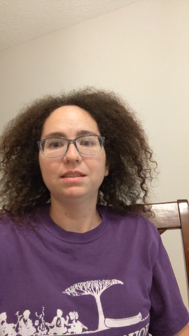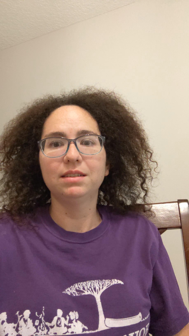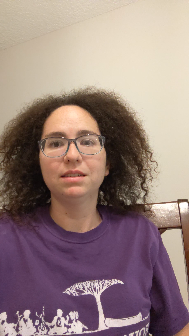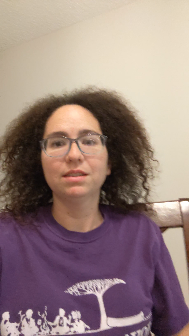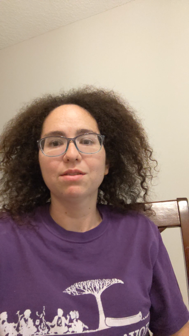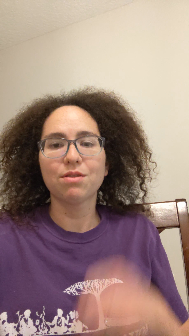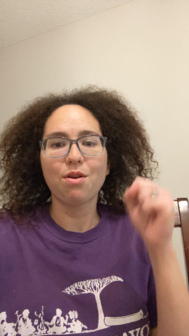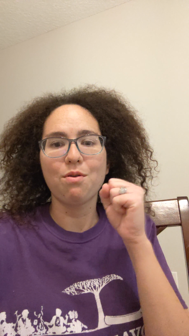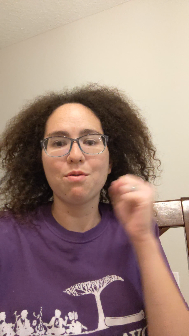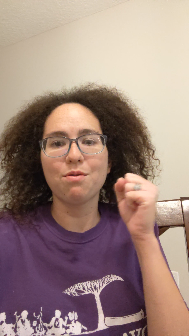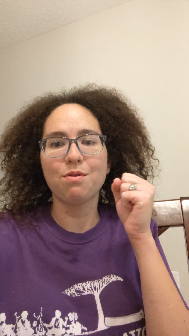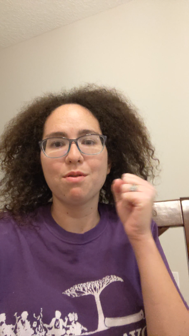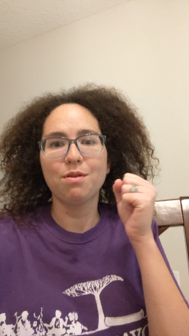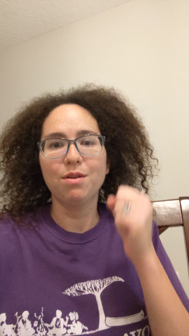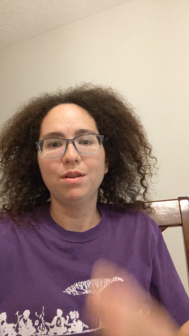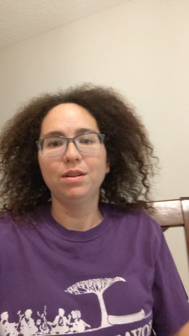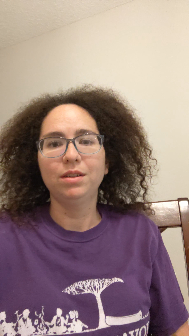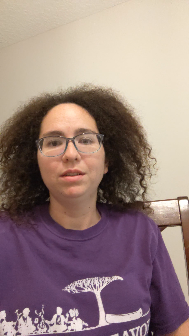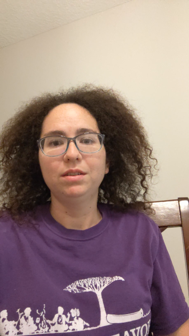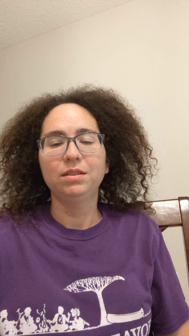cold